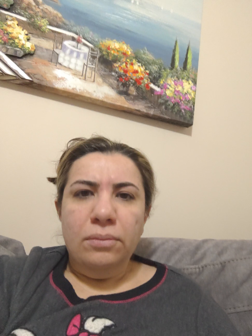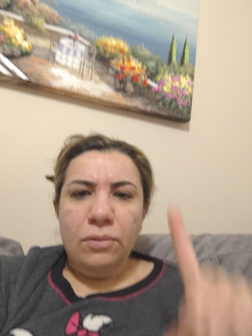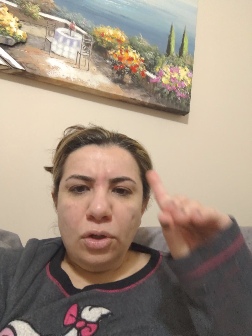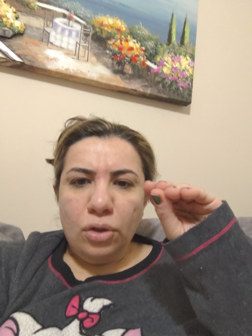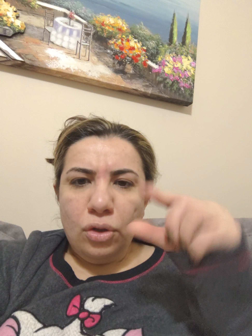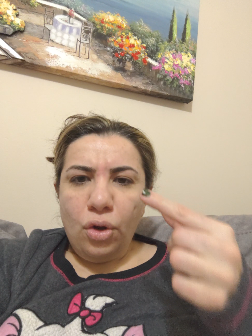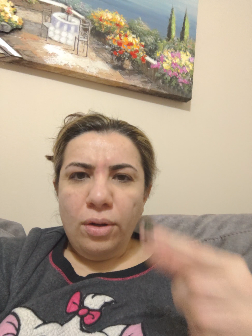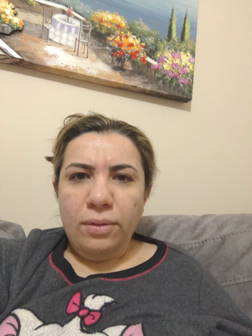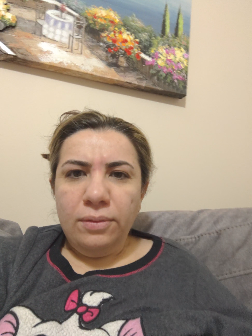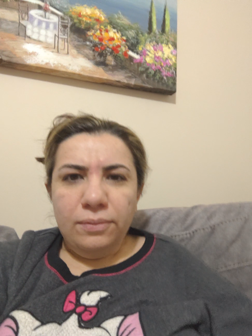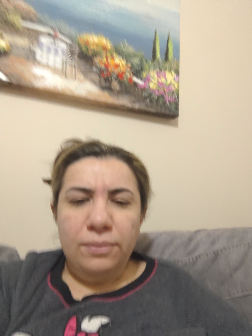dog